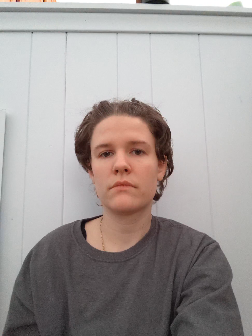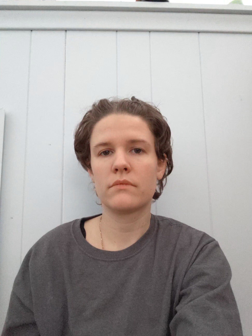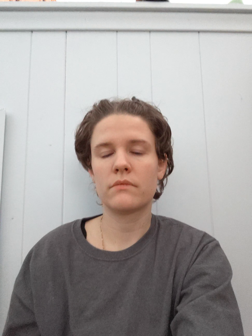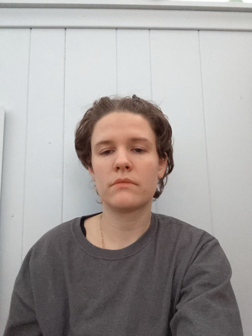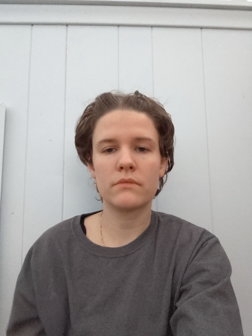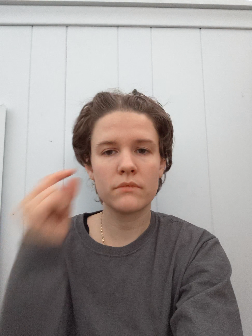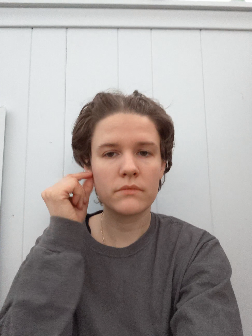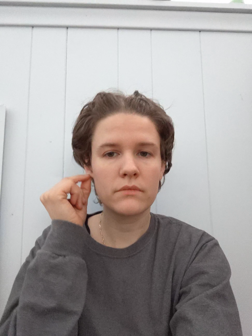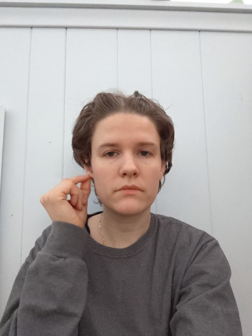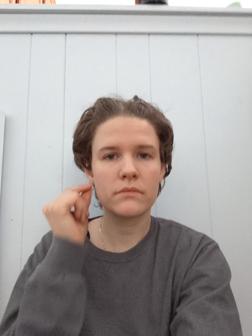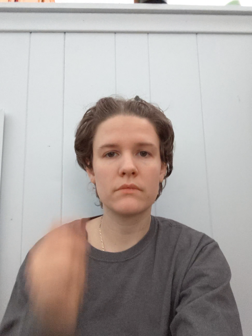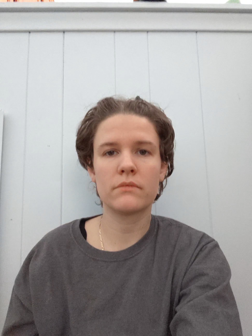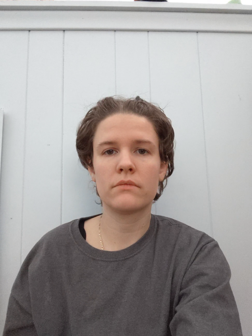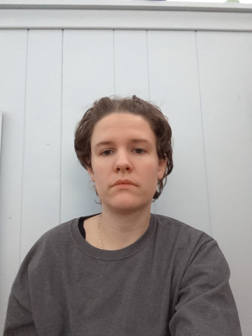ear